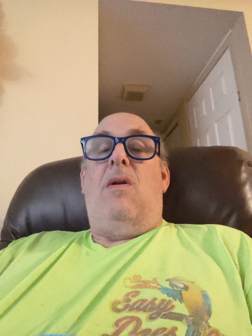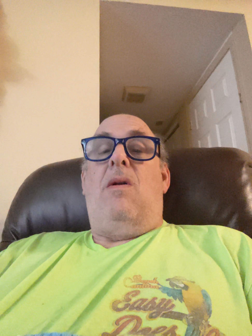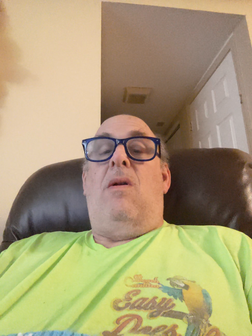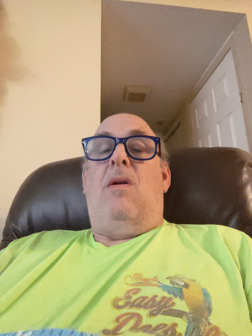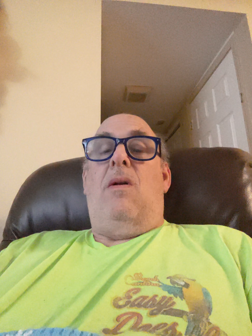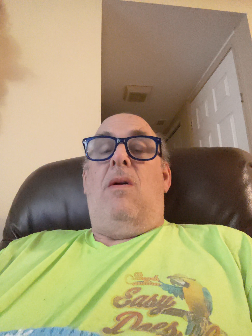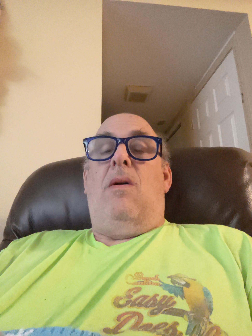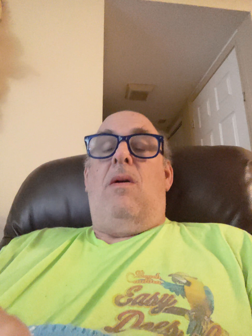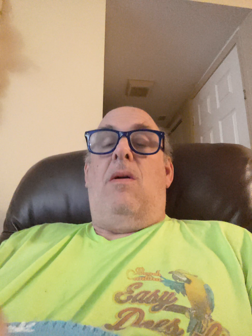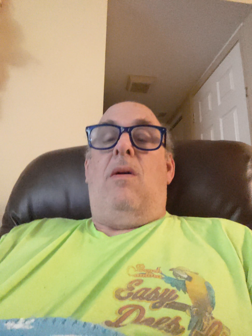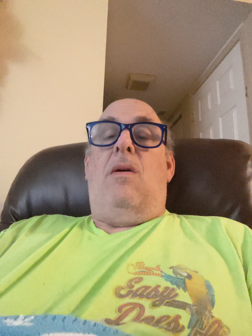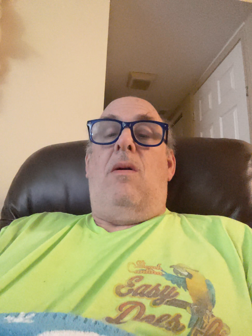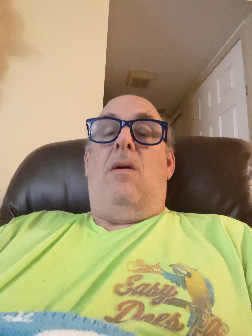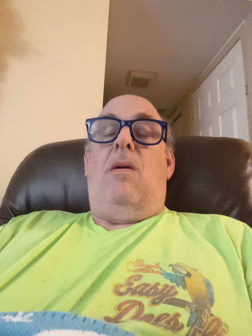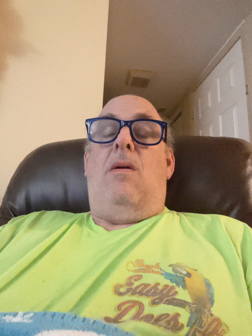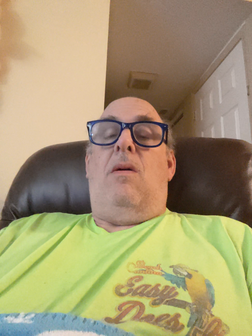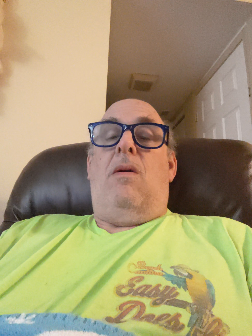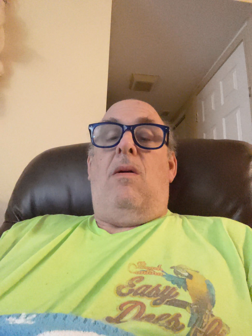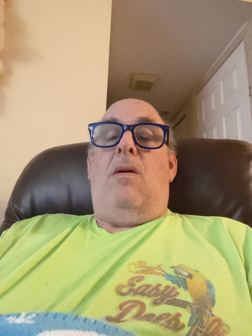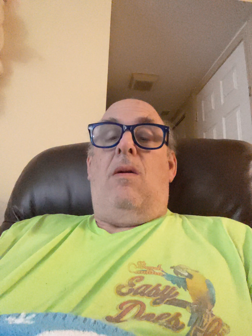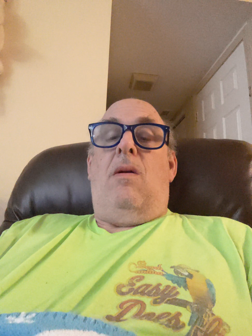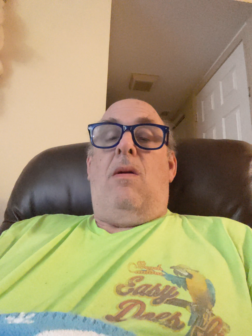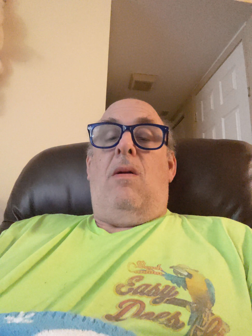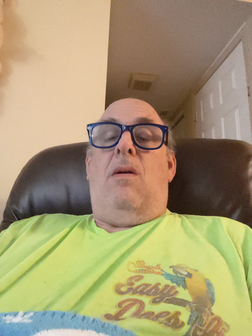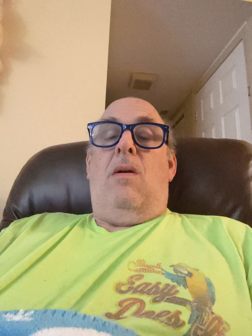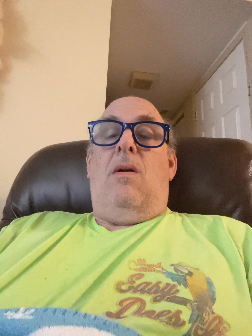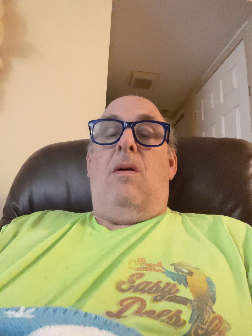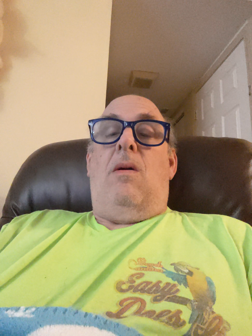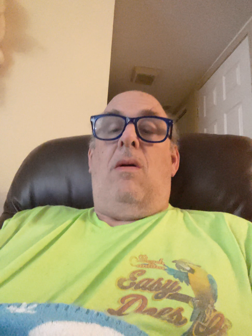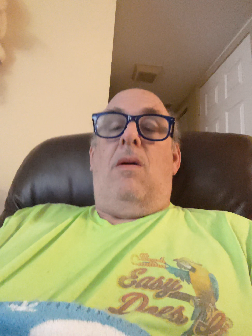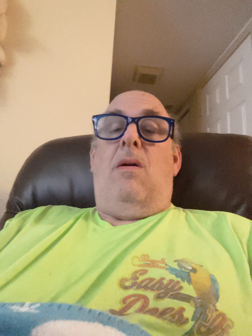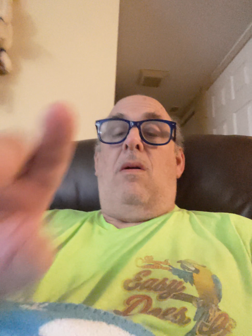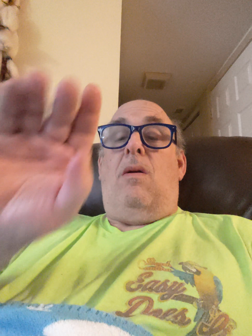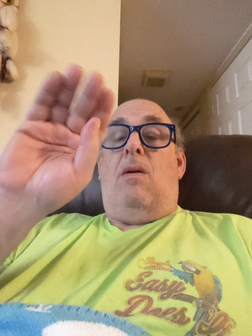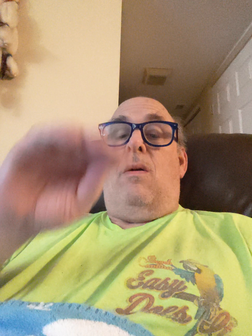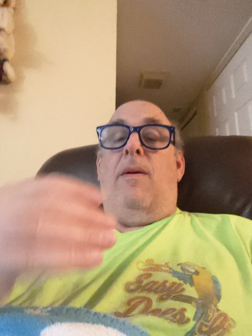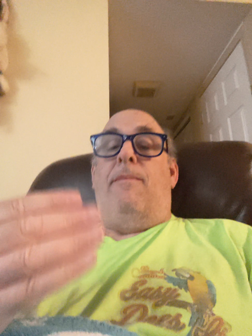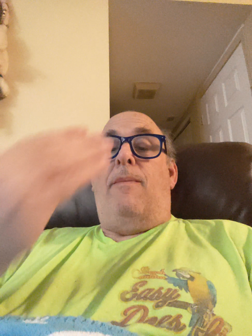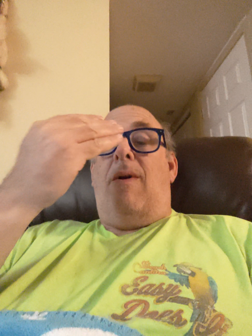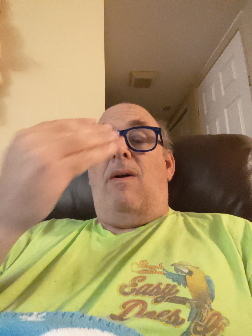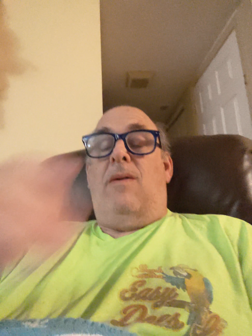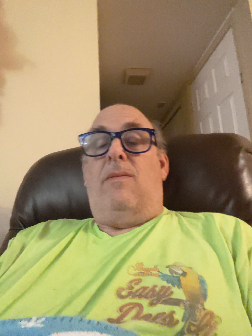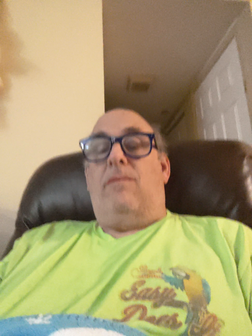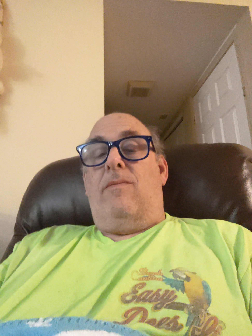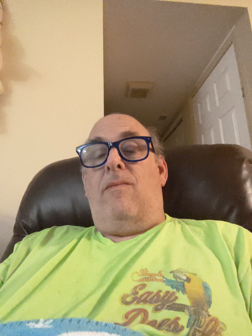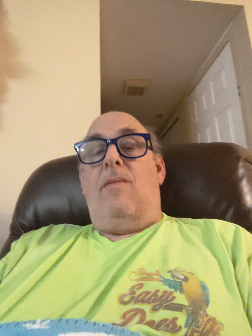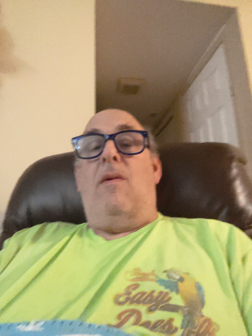mitten